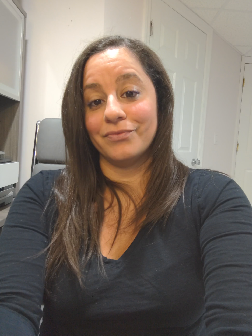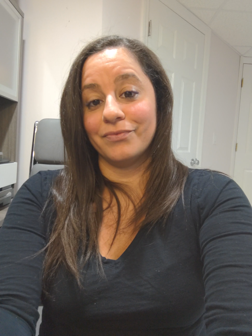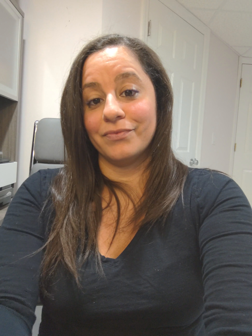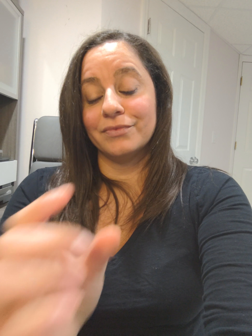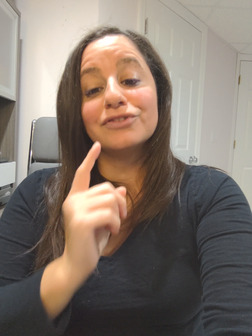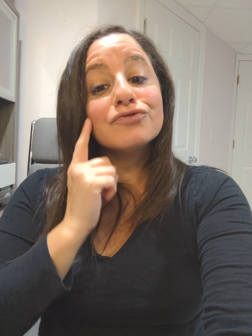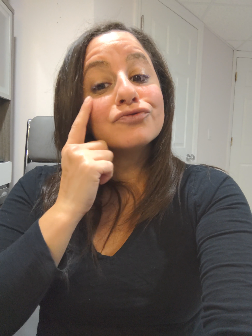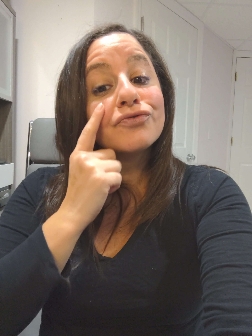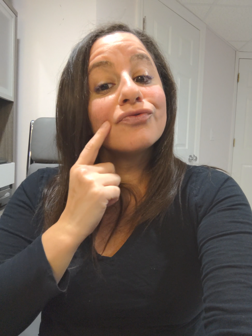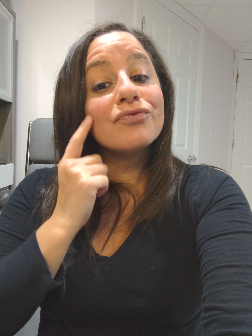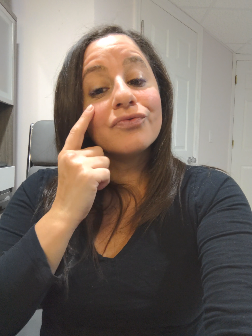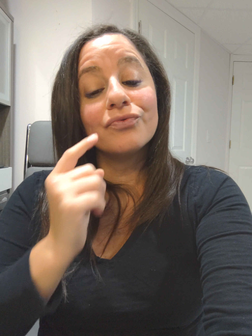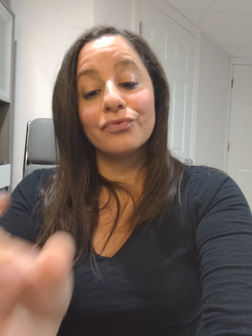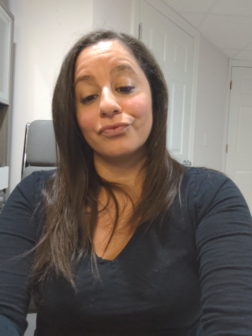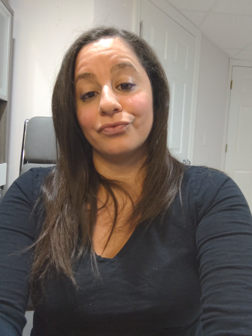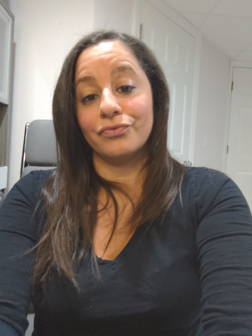cheek